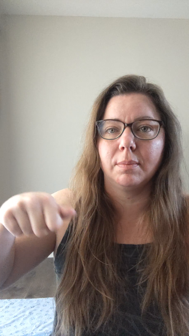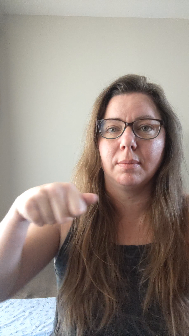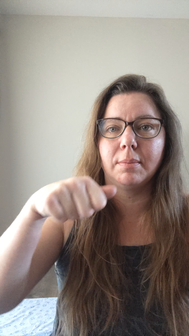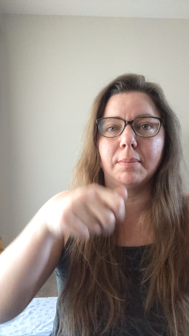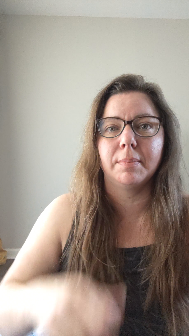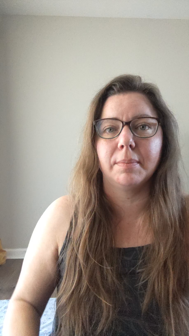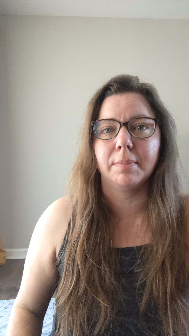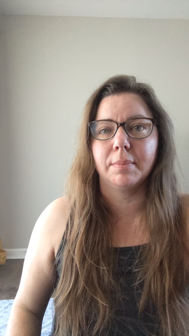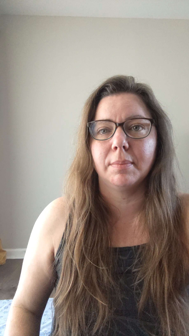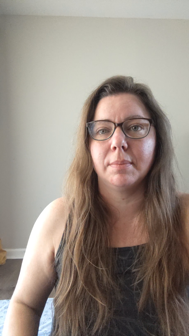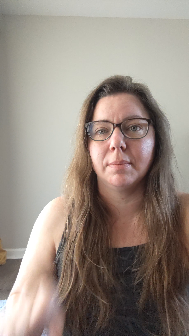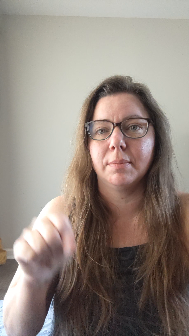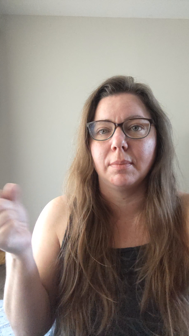broken